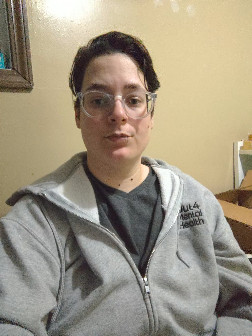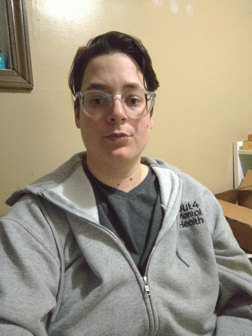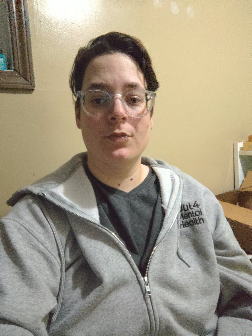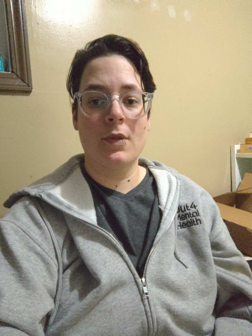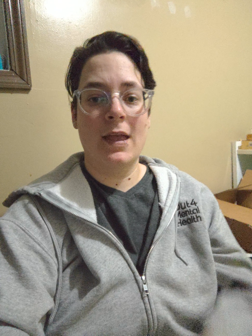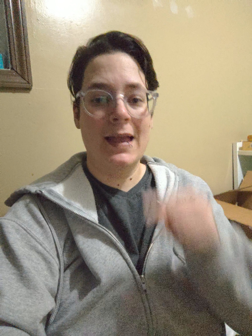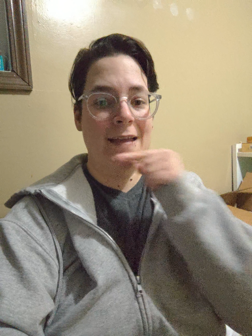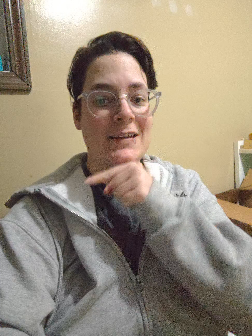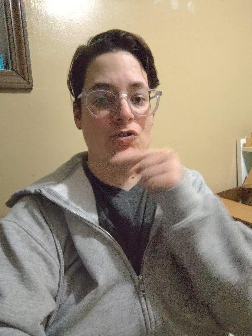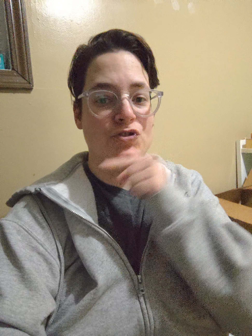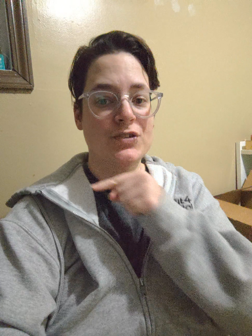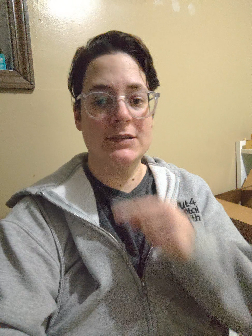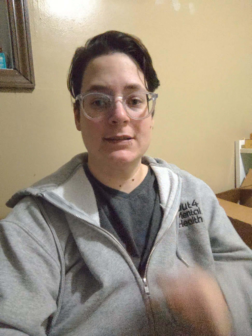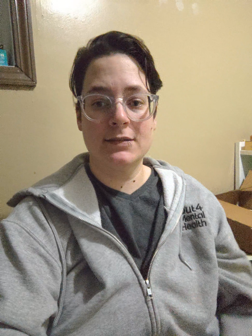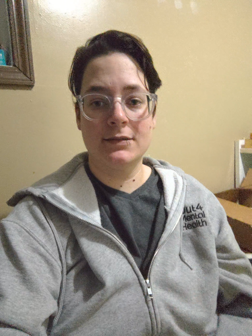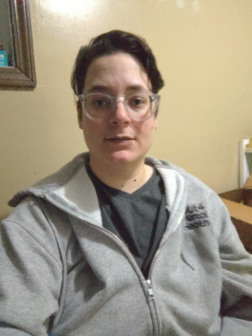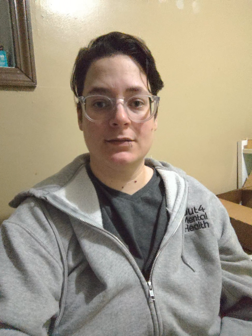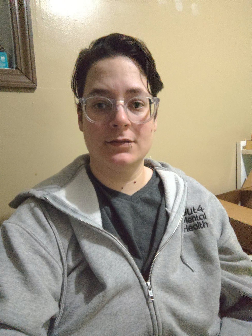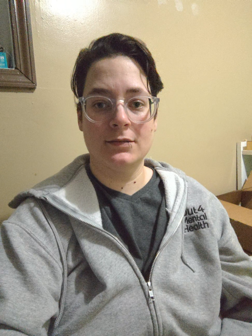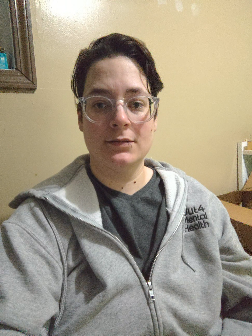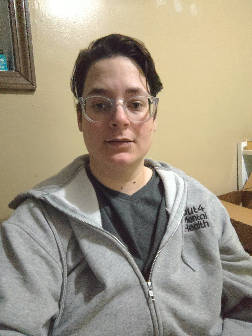carrot